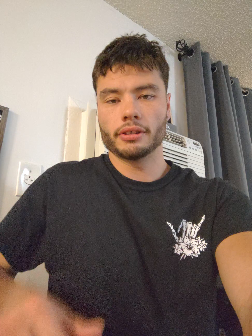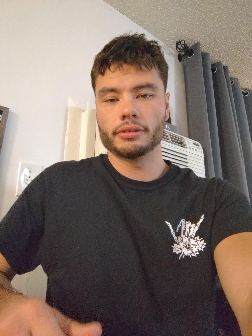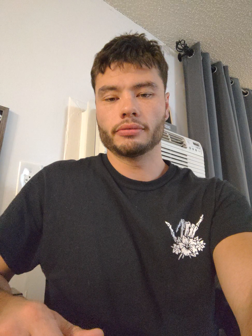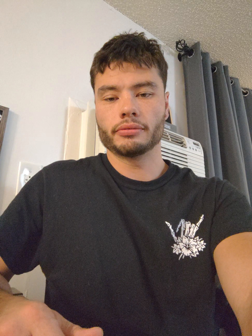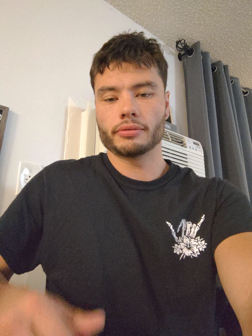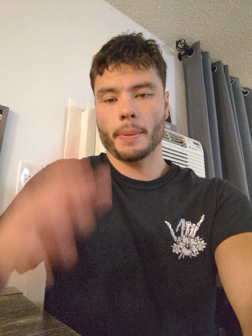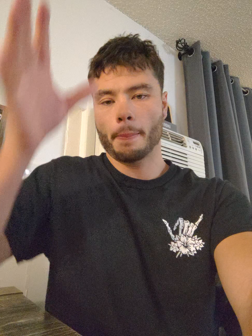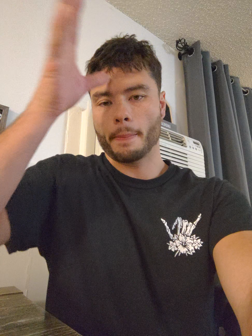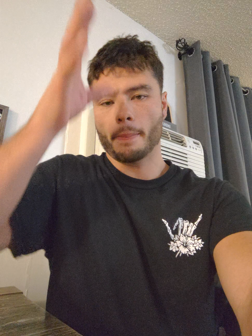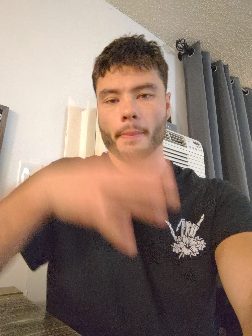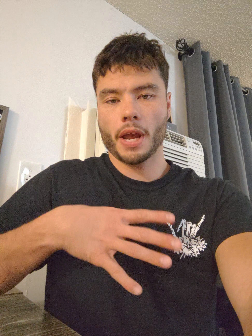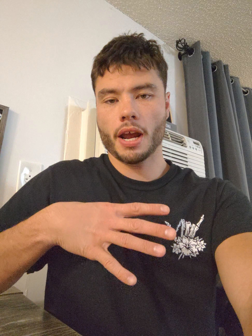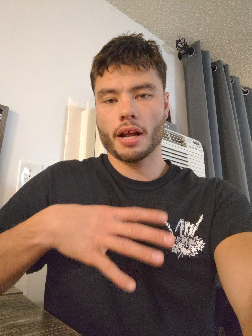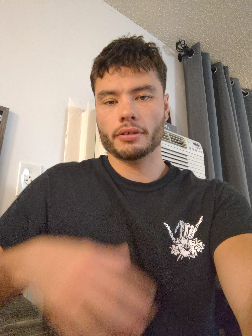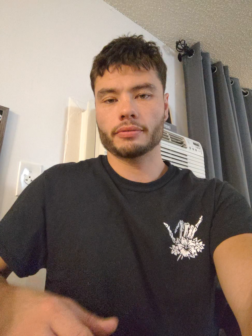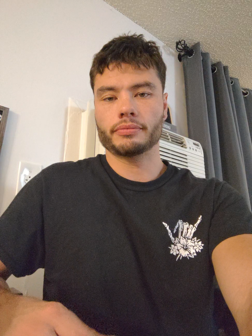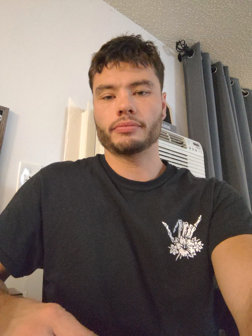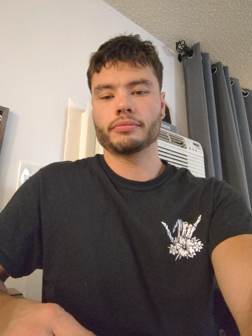man